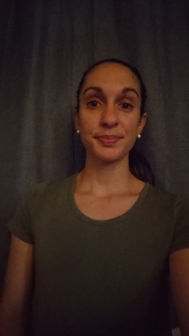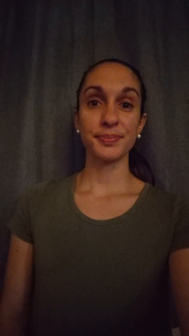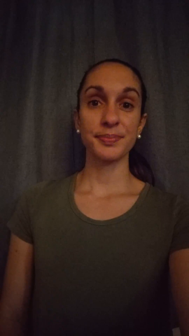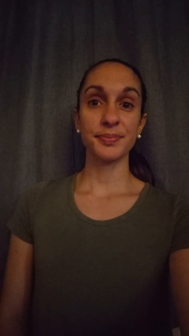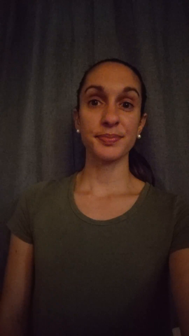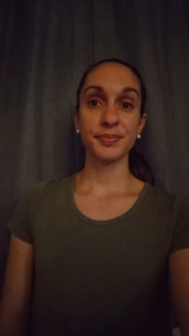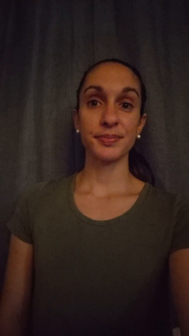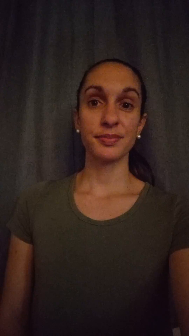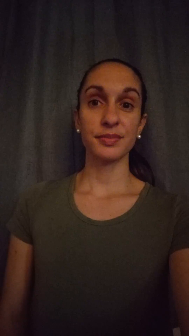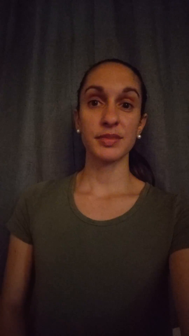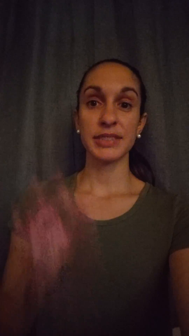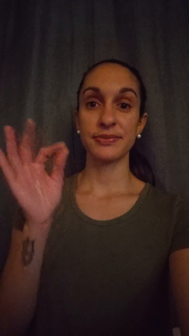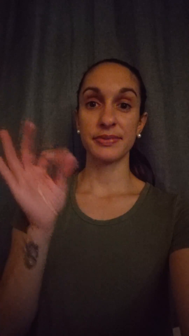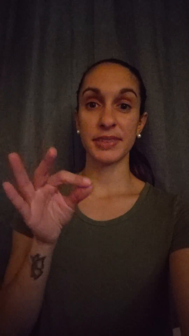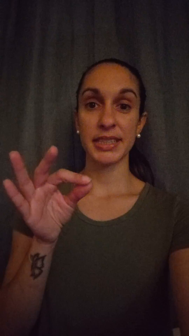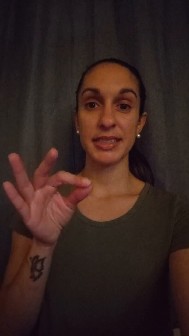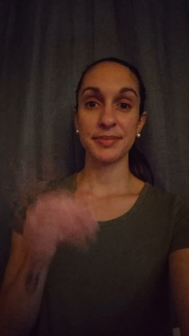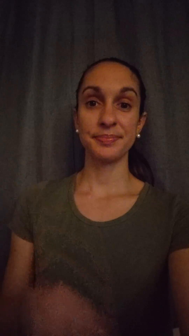fit